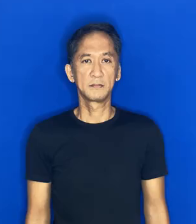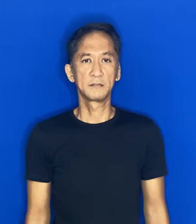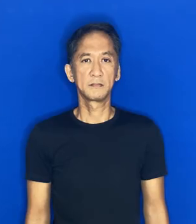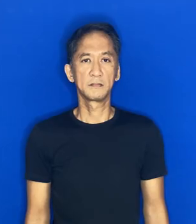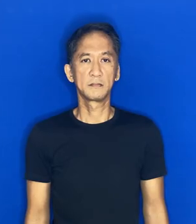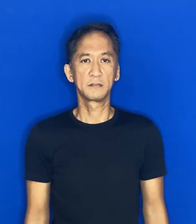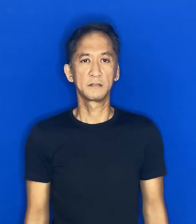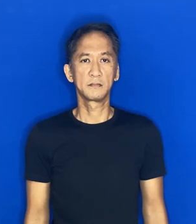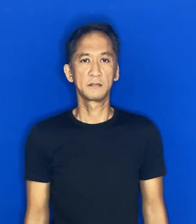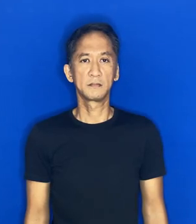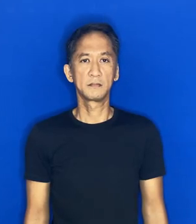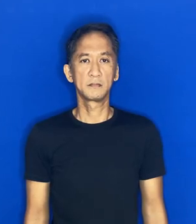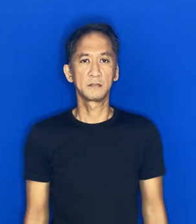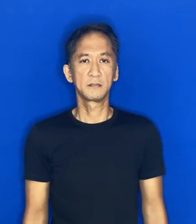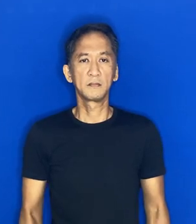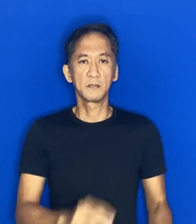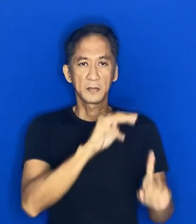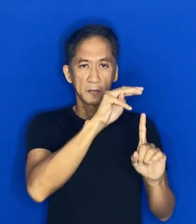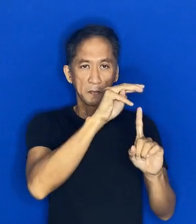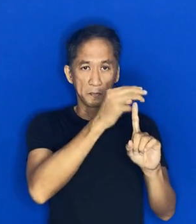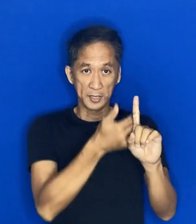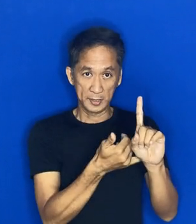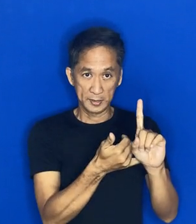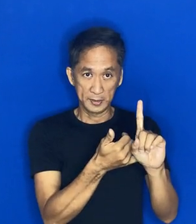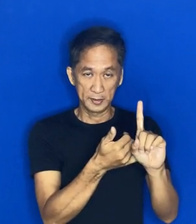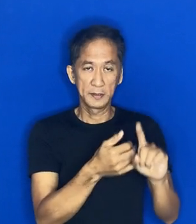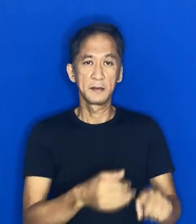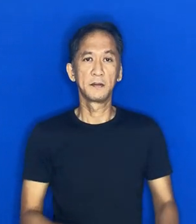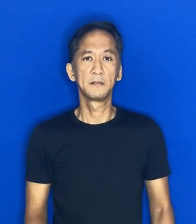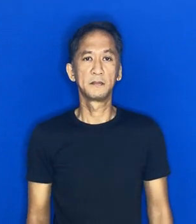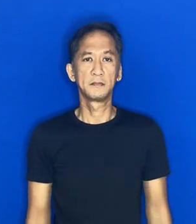may